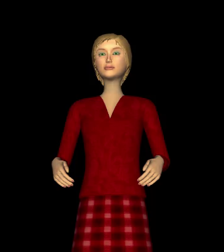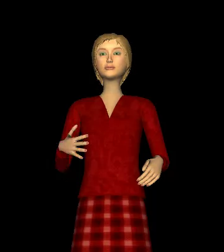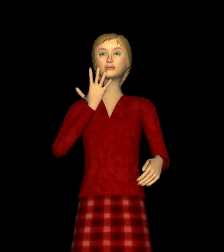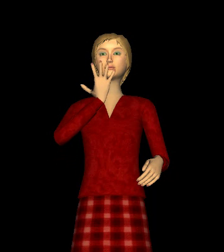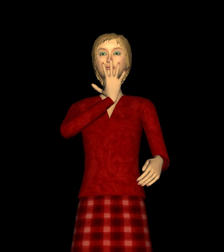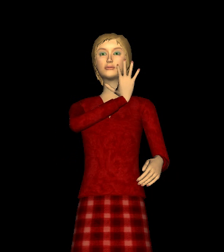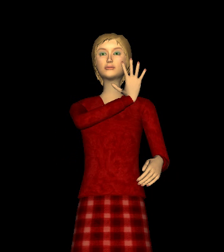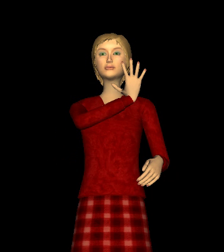لطيف